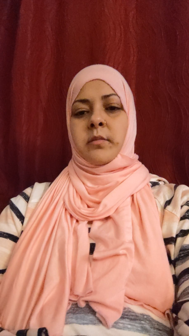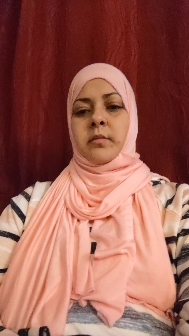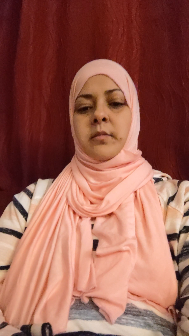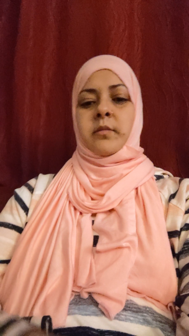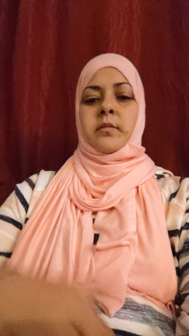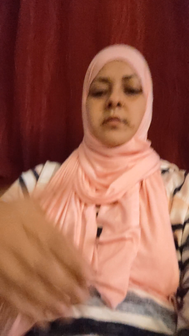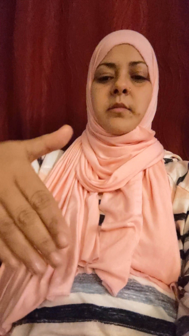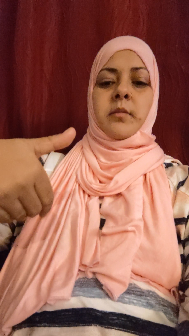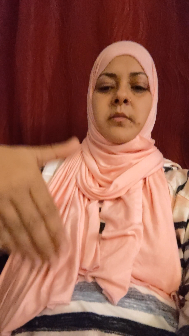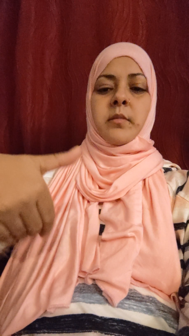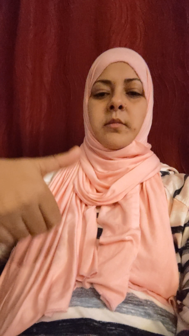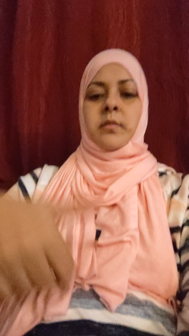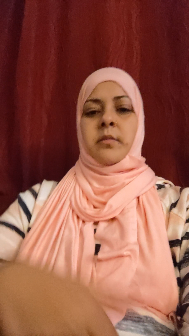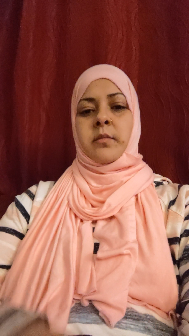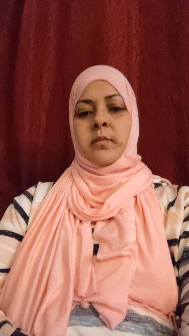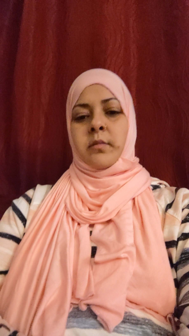pants